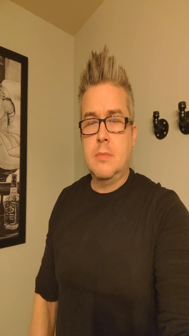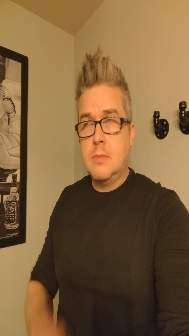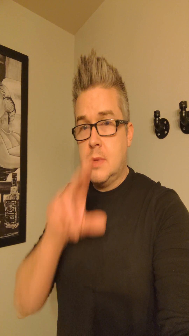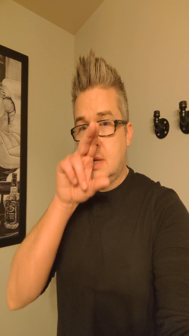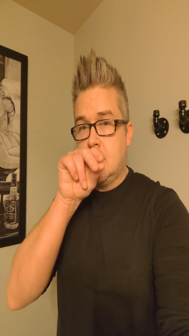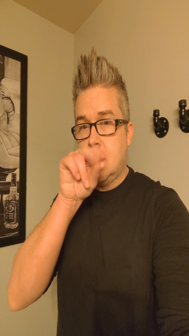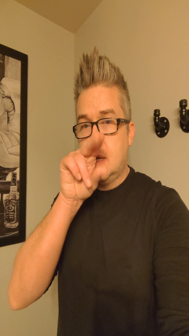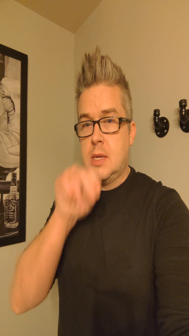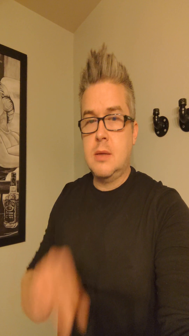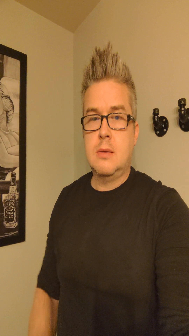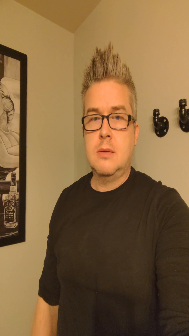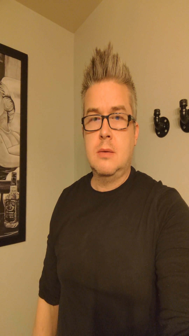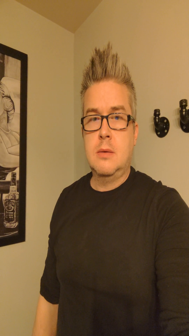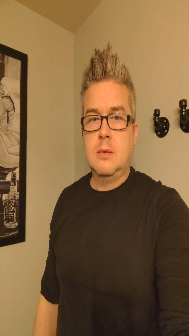duck